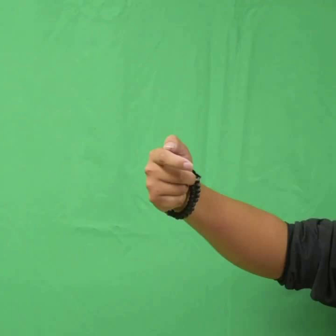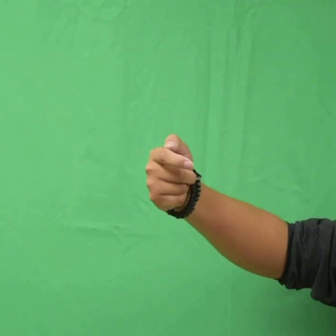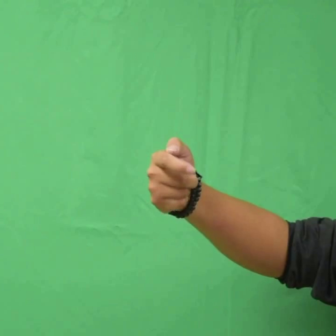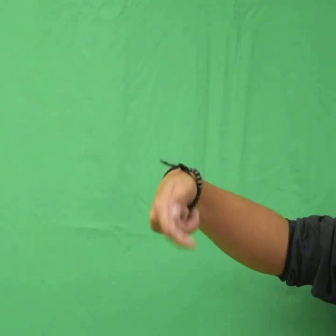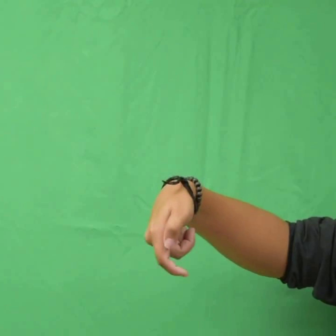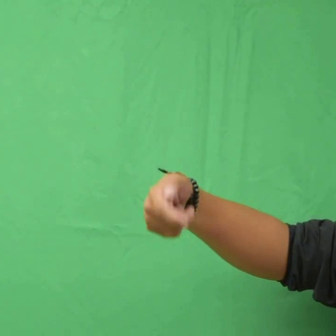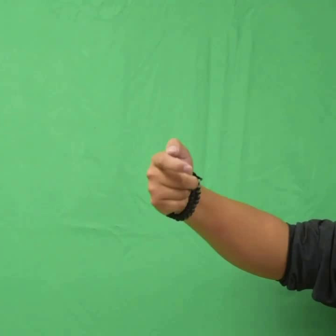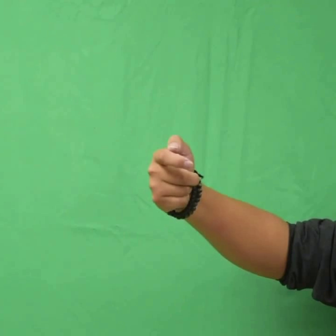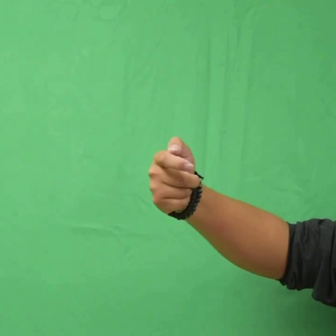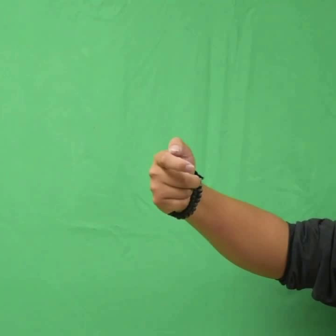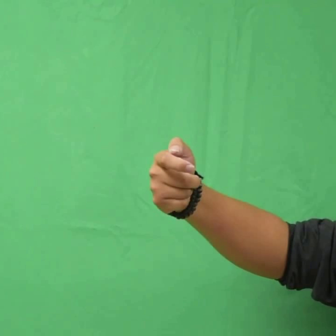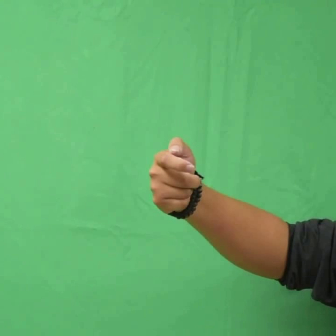Q